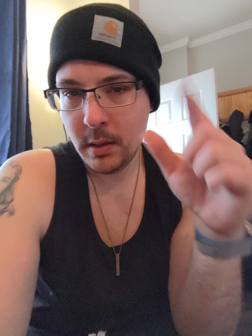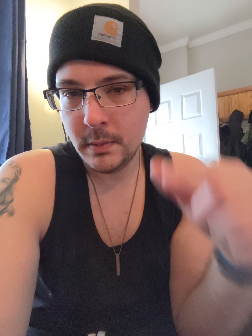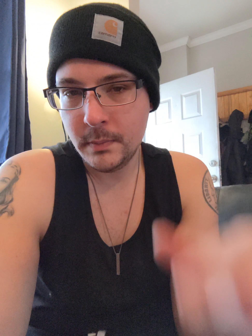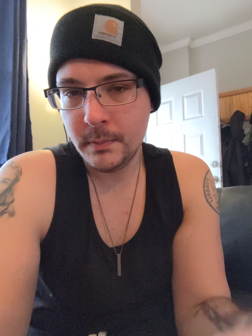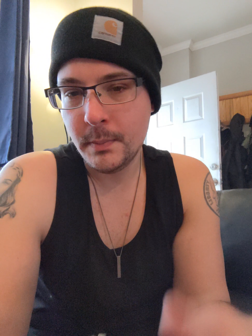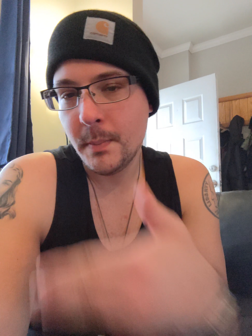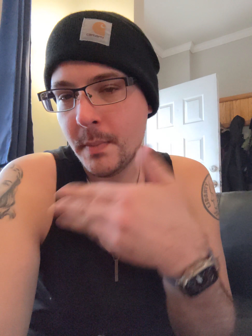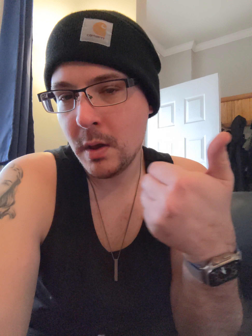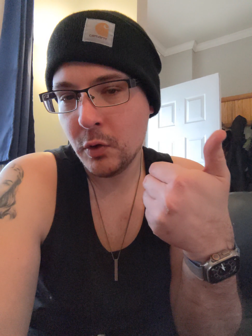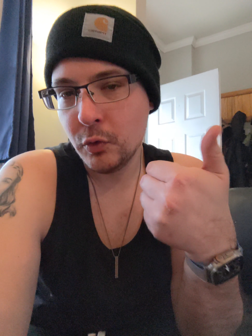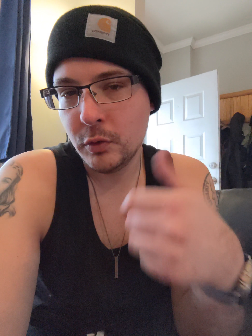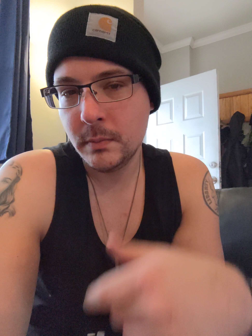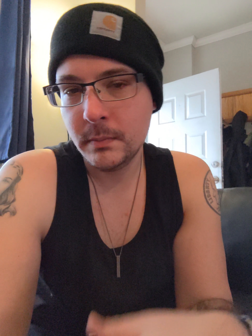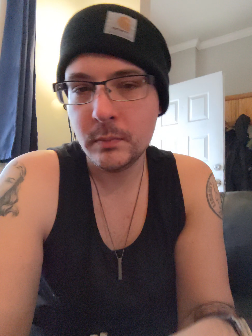better